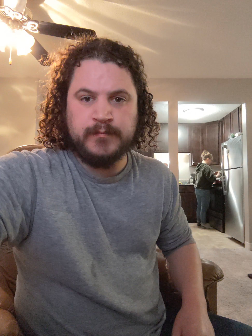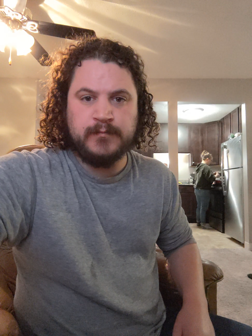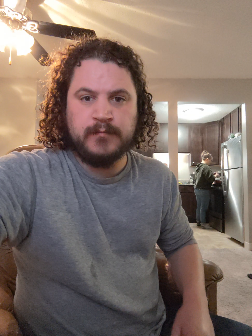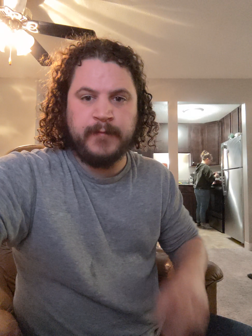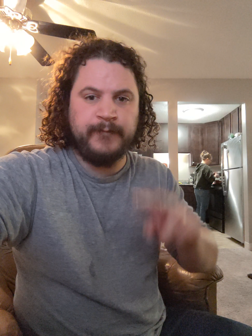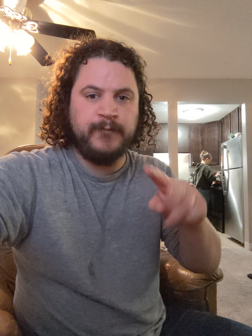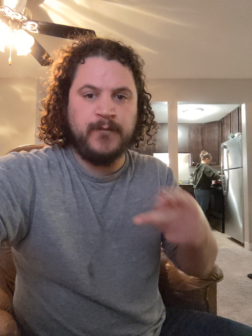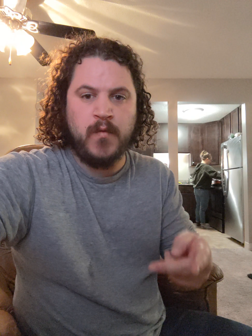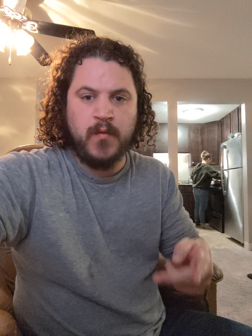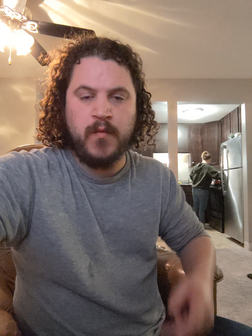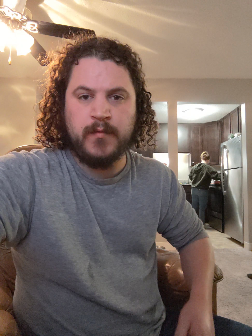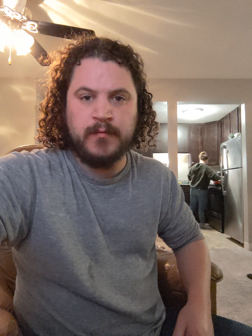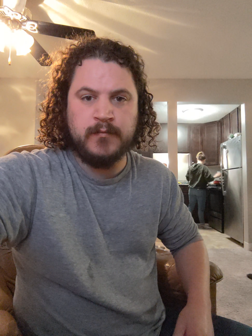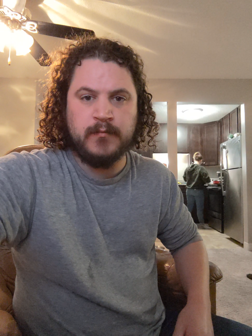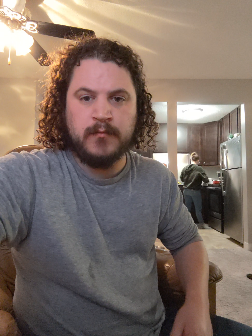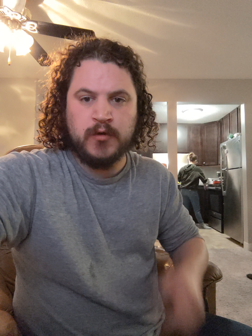fall